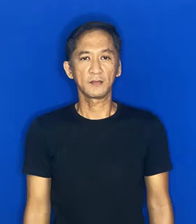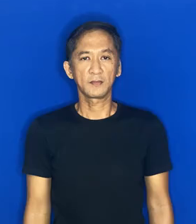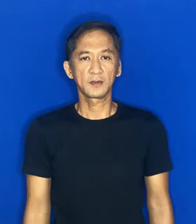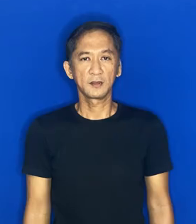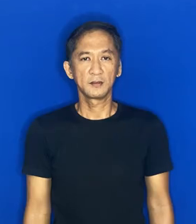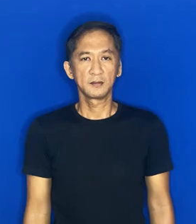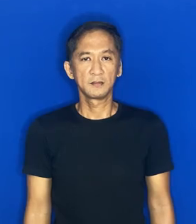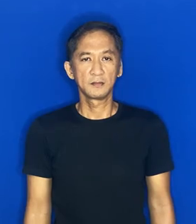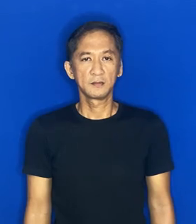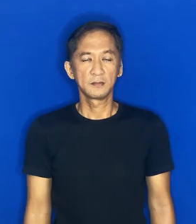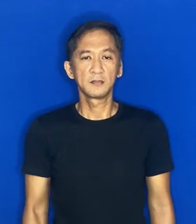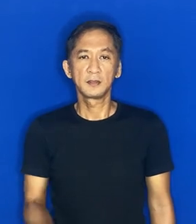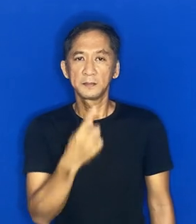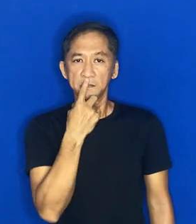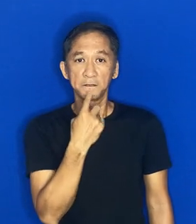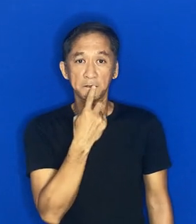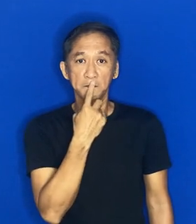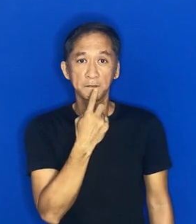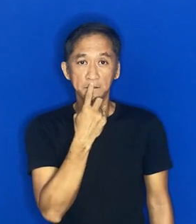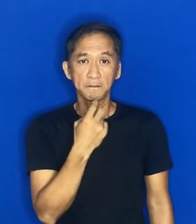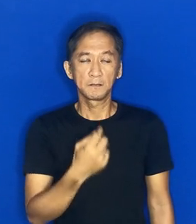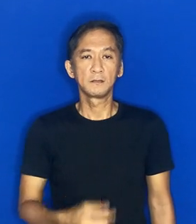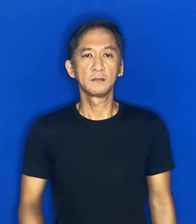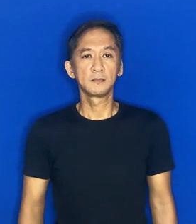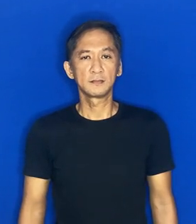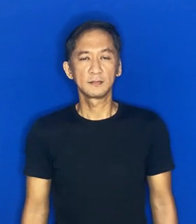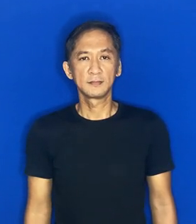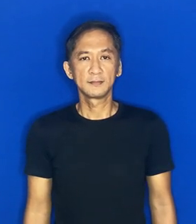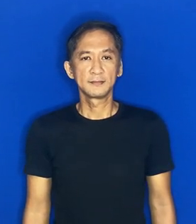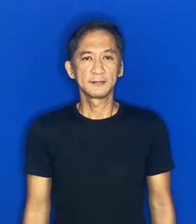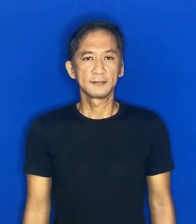red